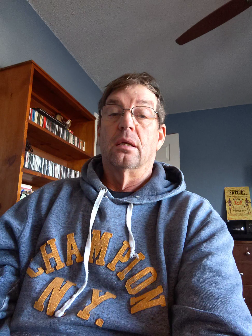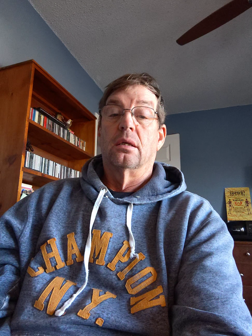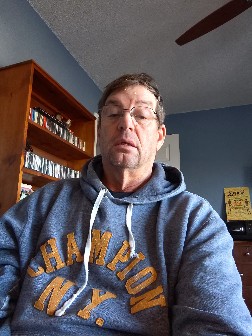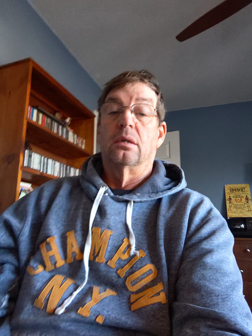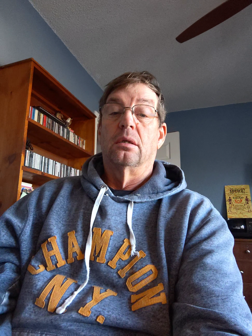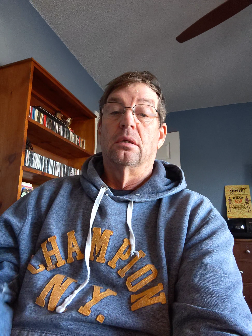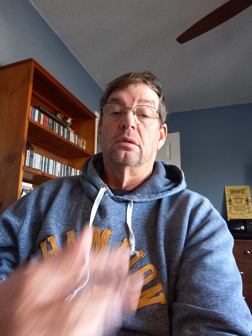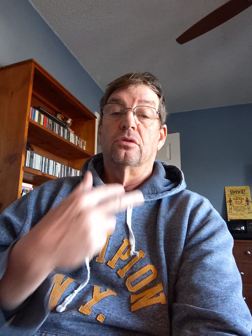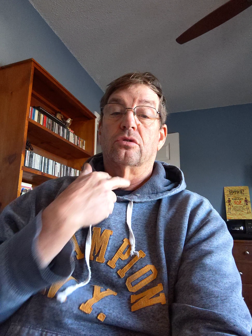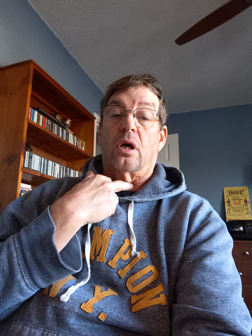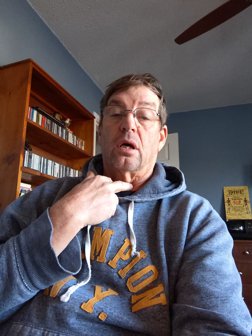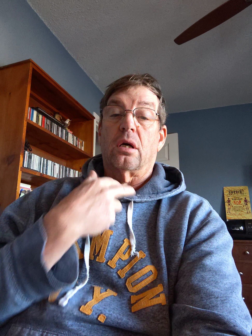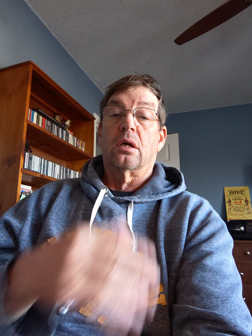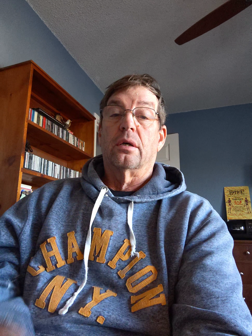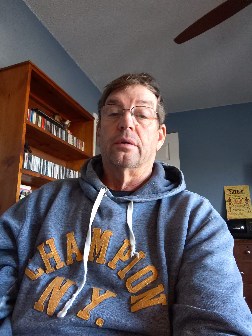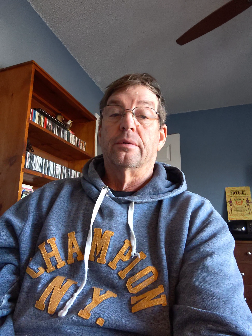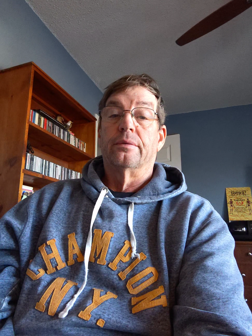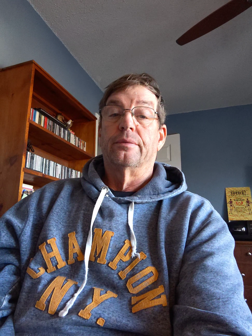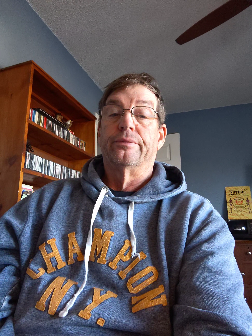stuck